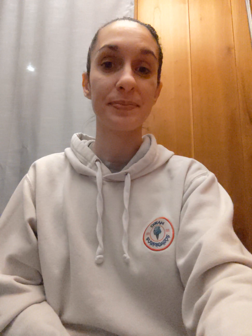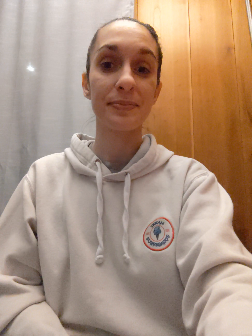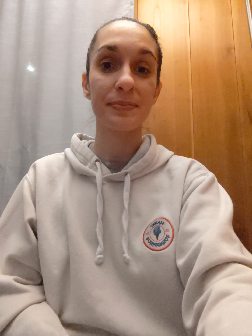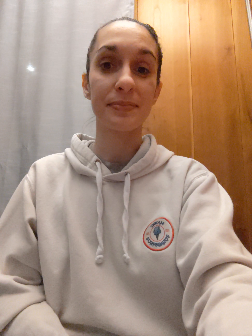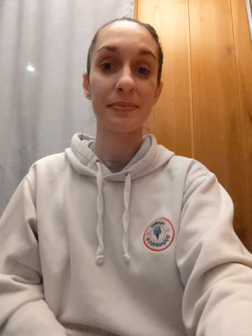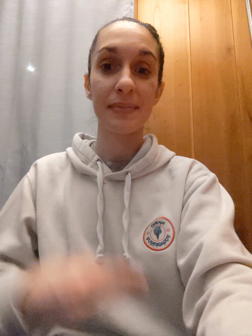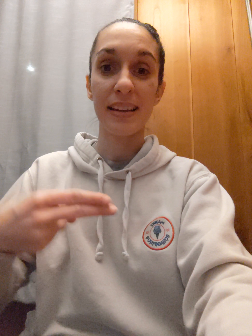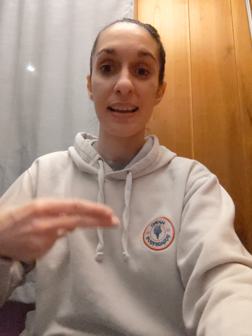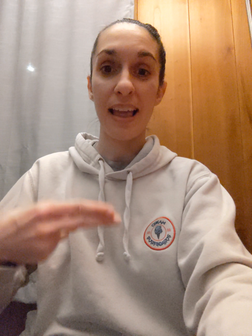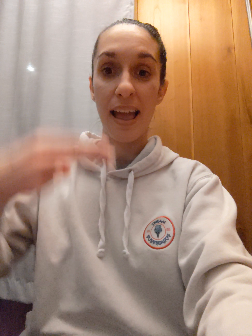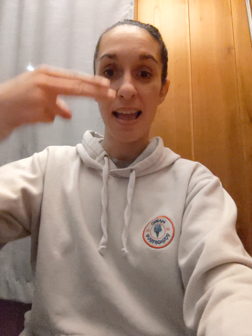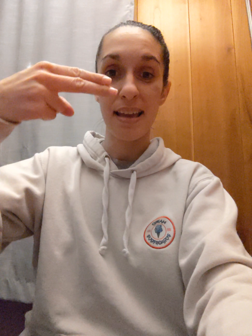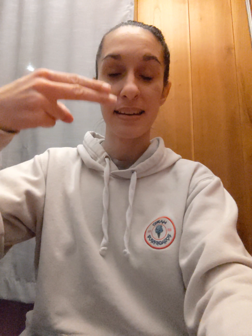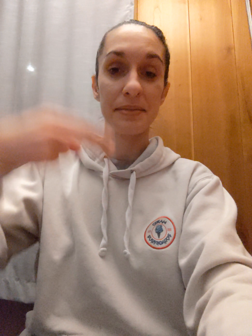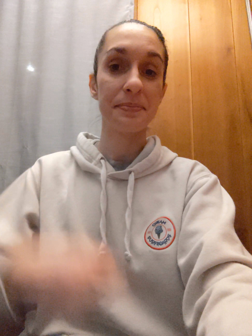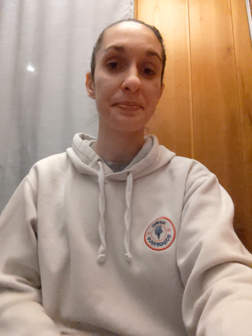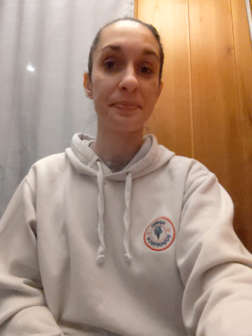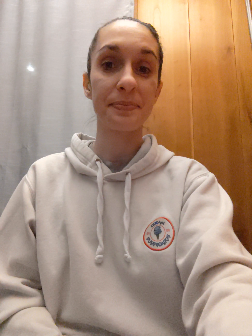high